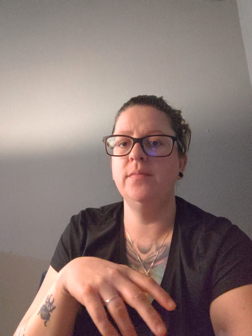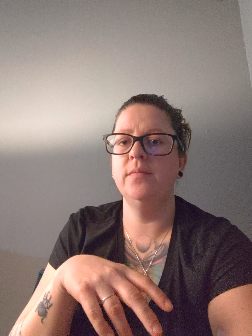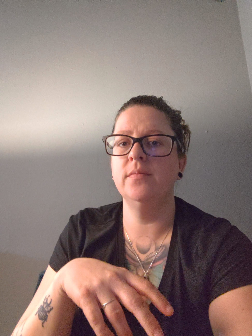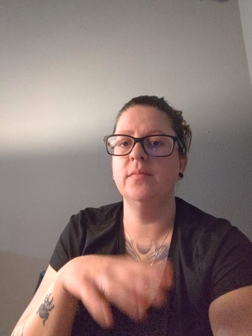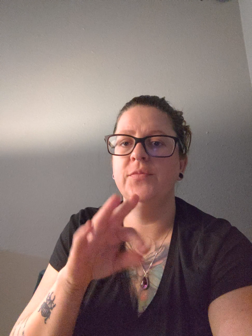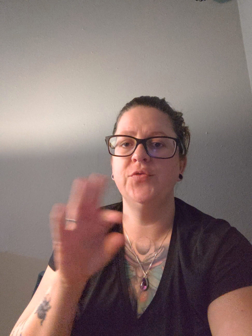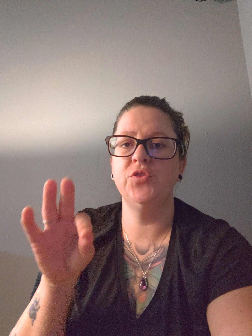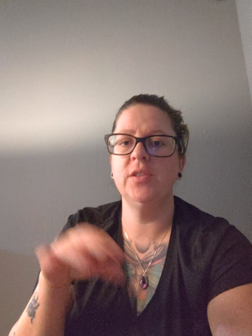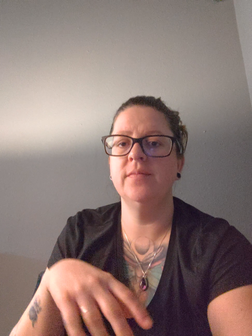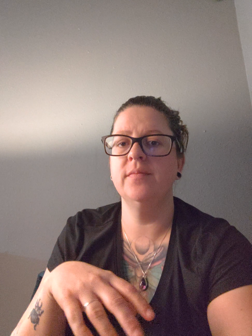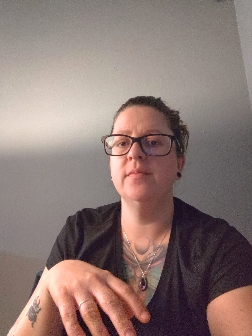french fries